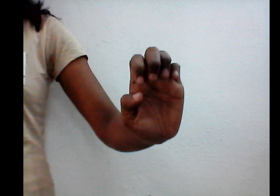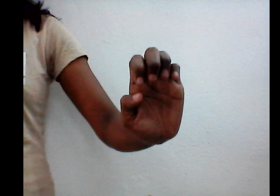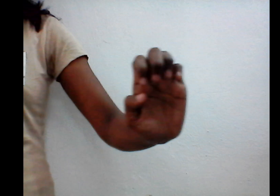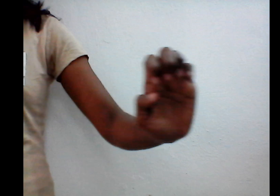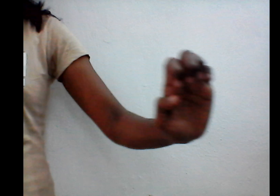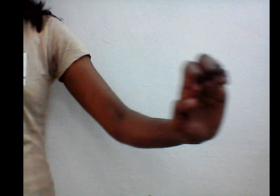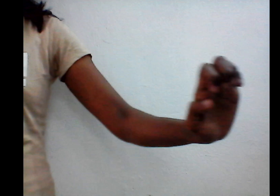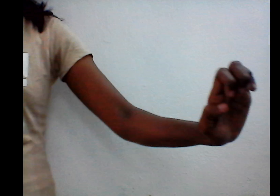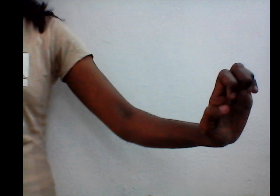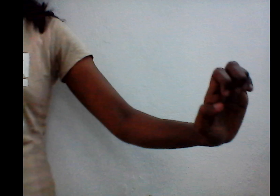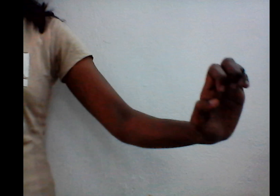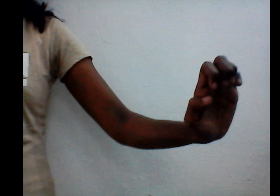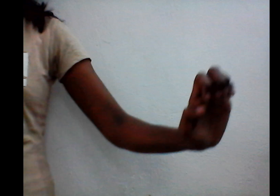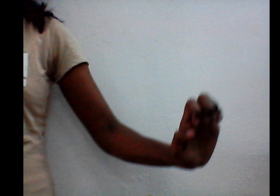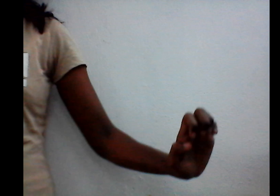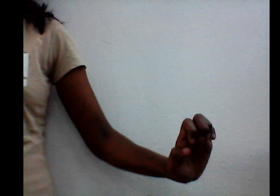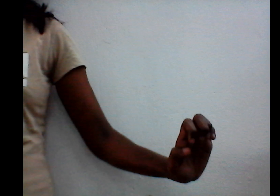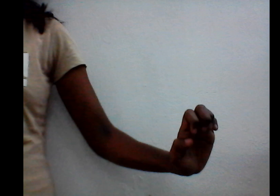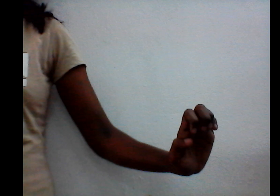ഈ